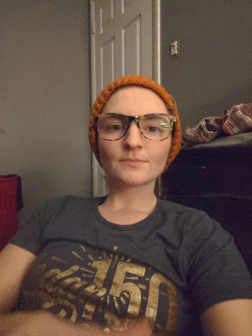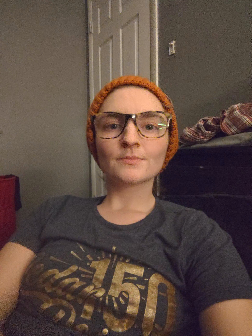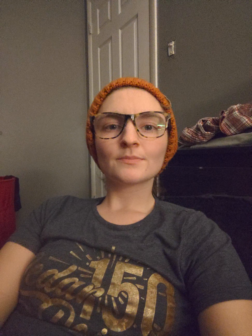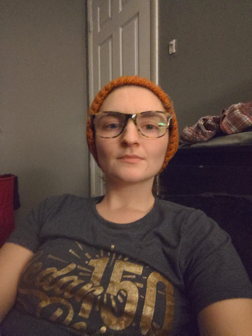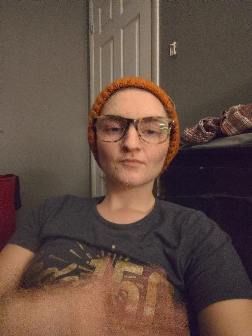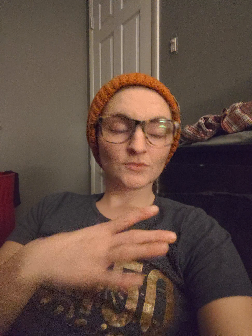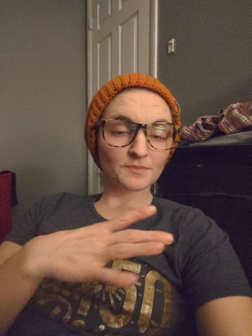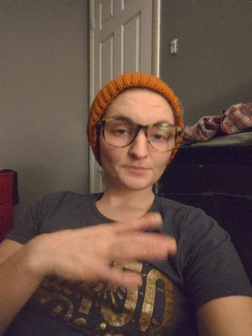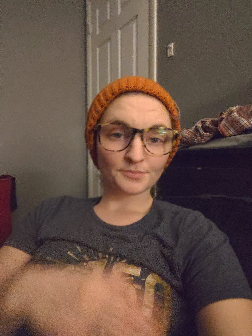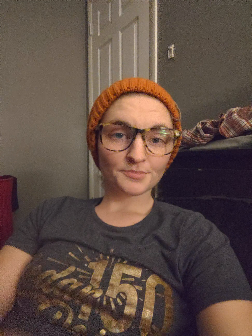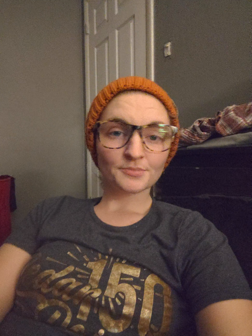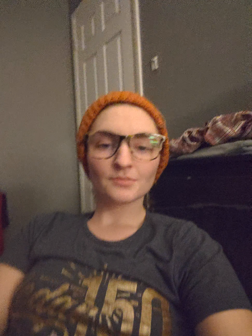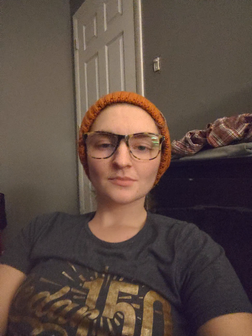fine